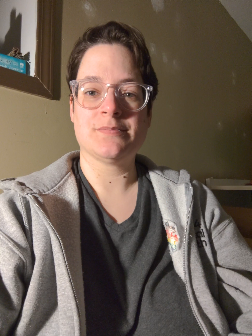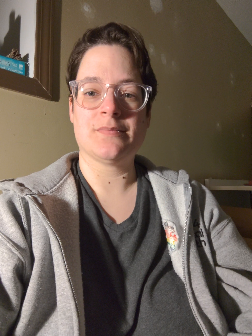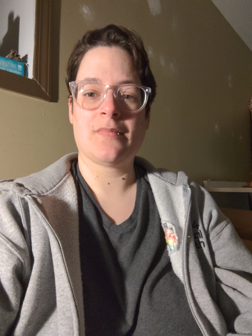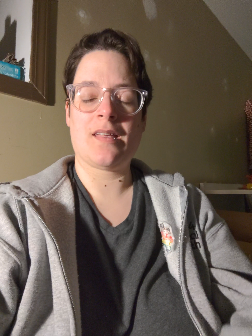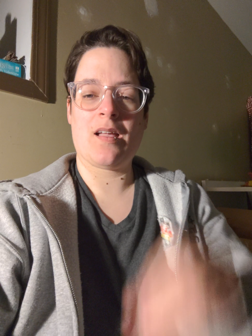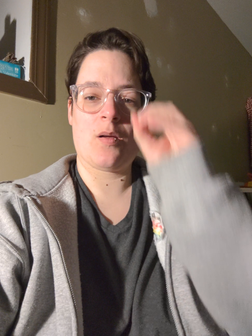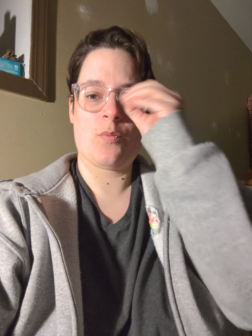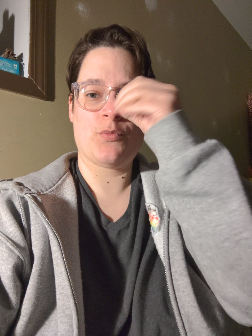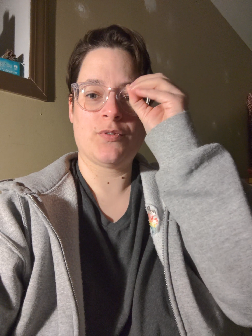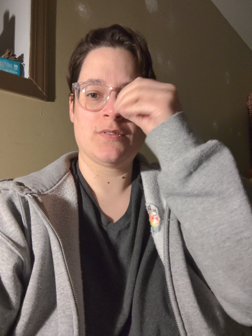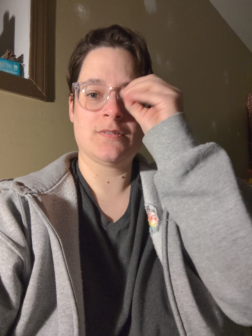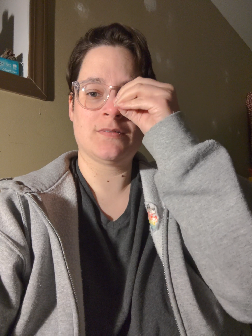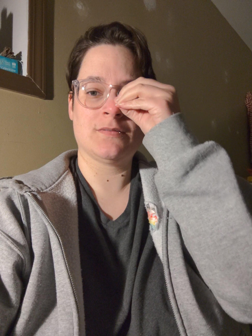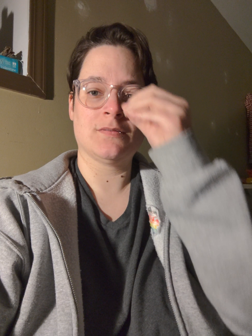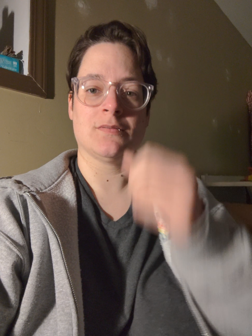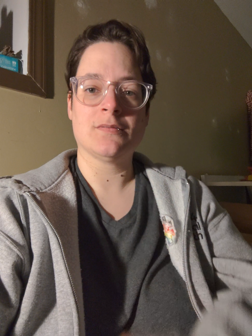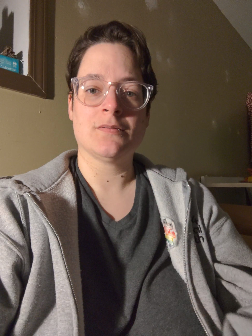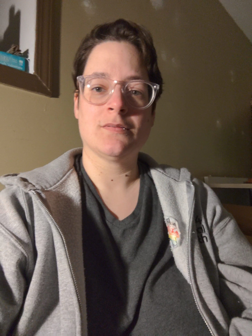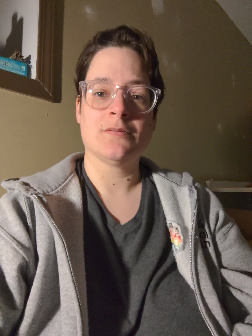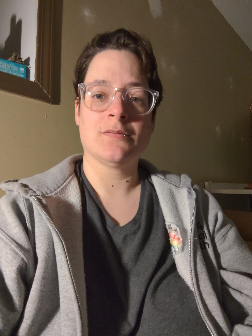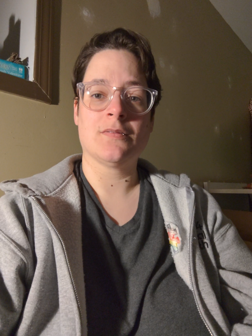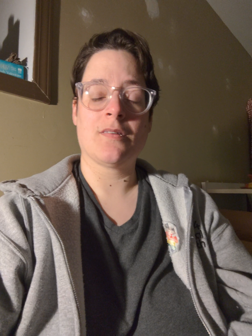owl